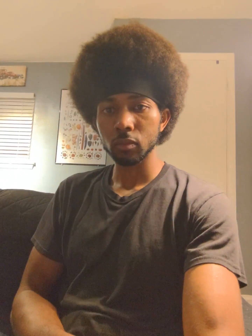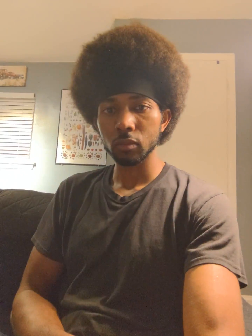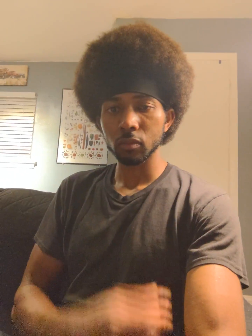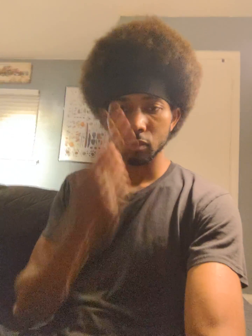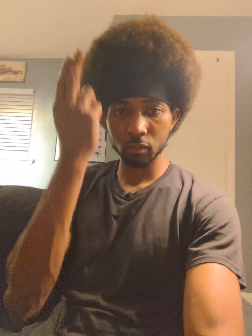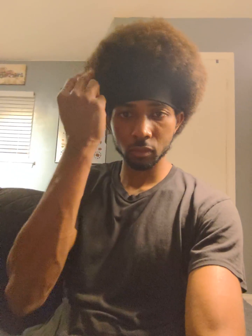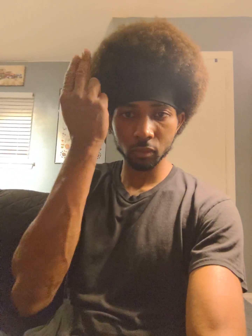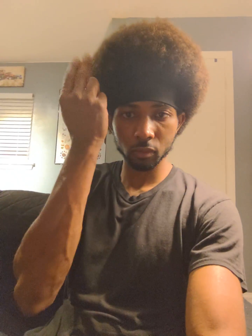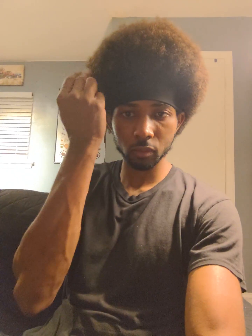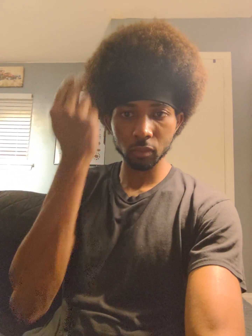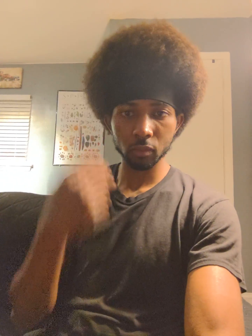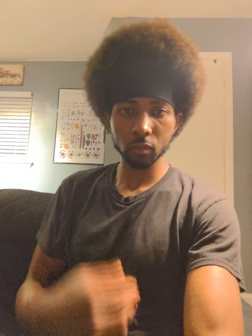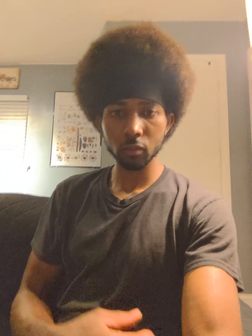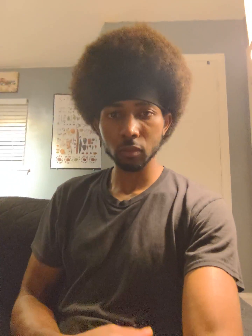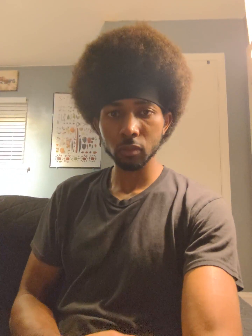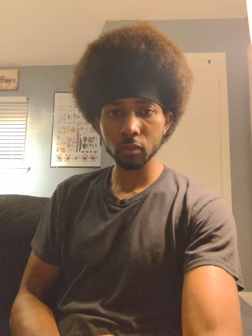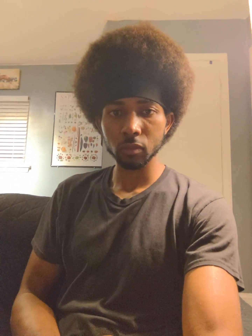bunny